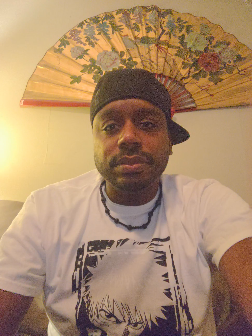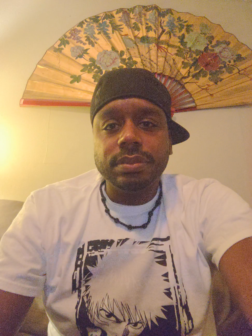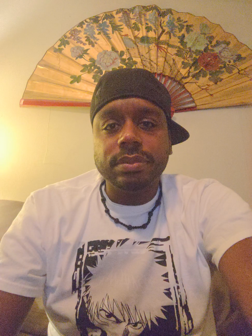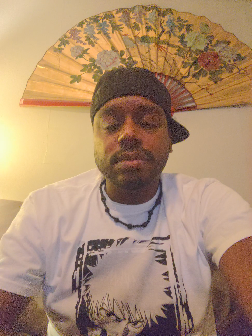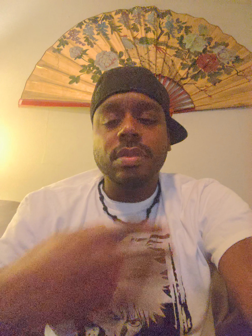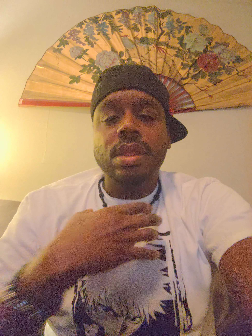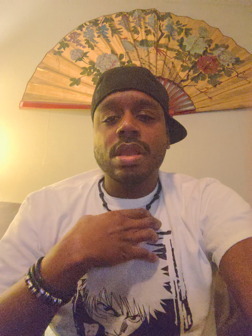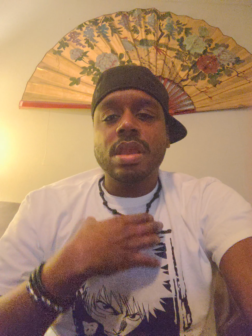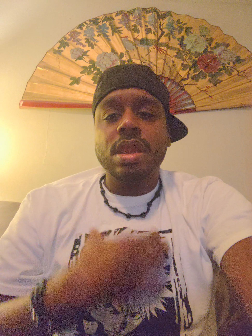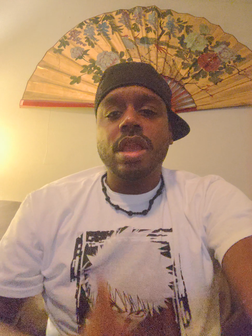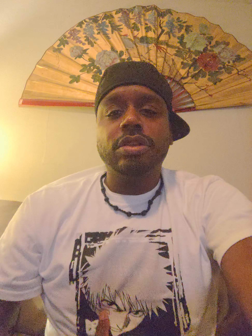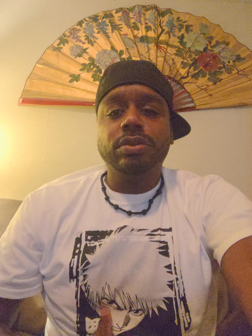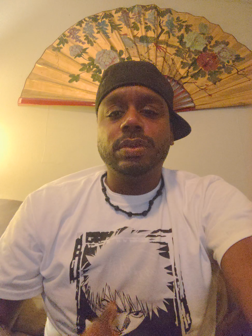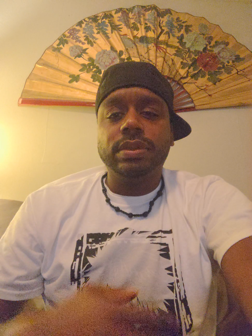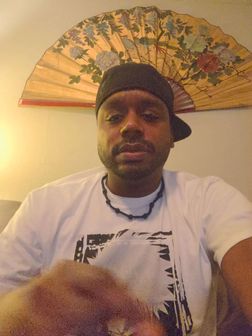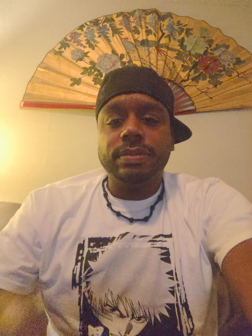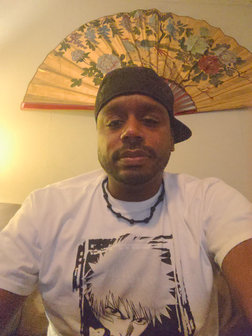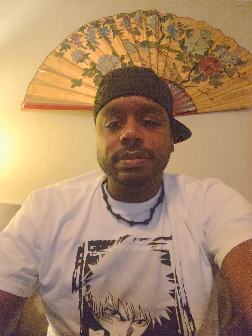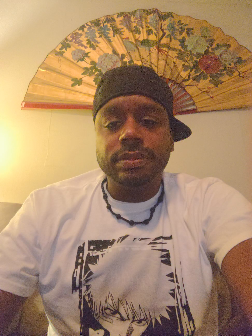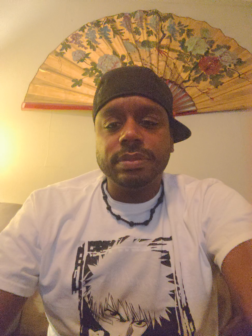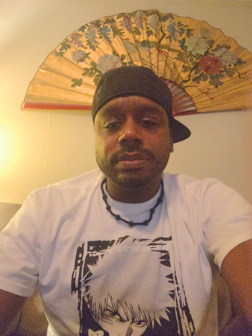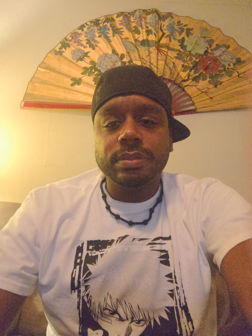hungry